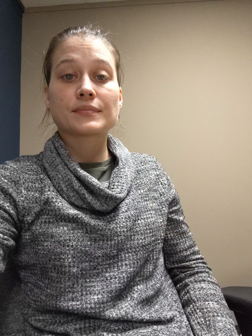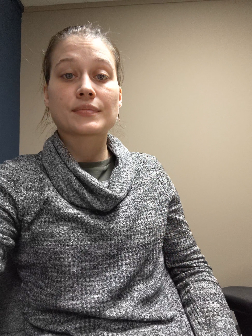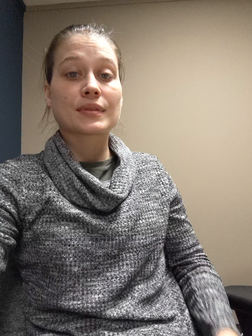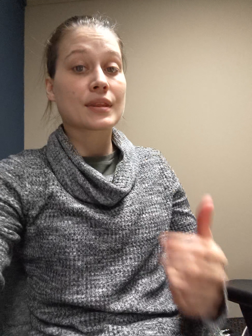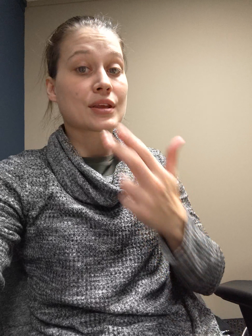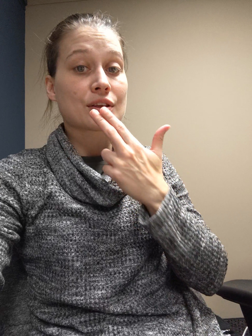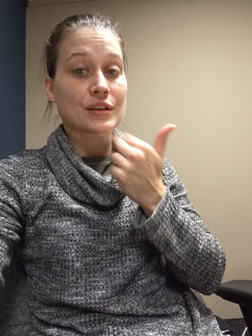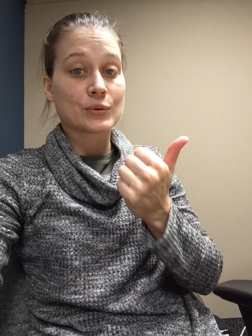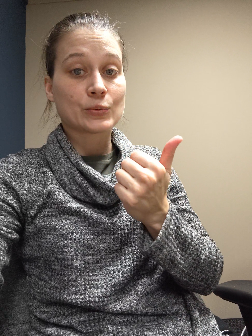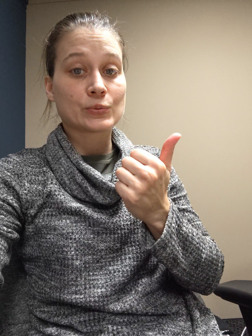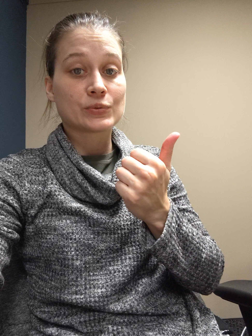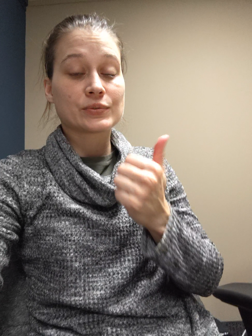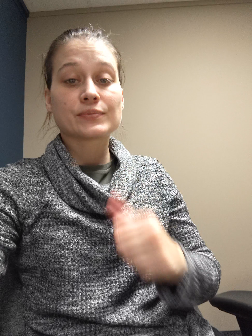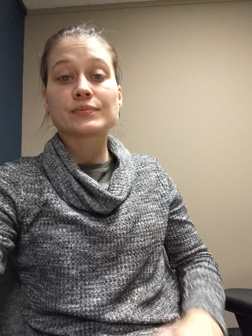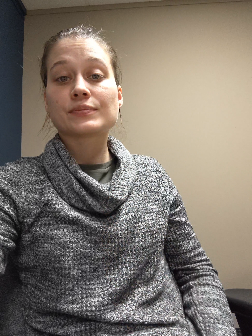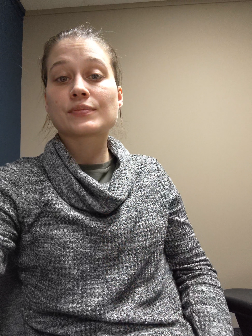cute